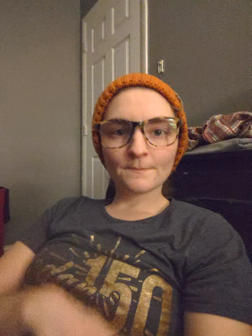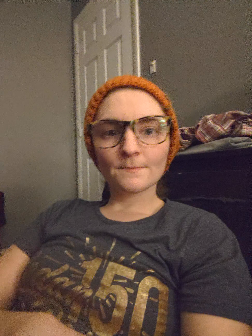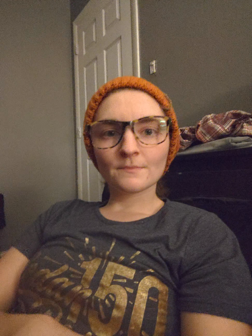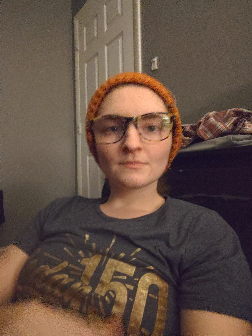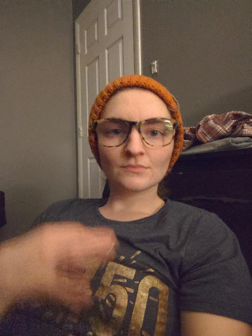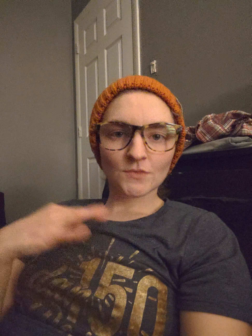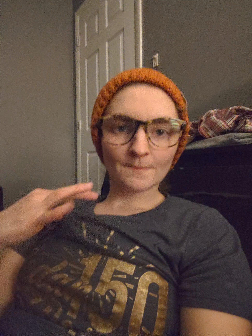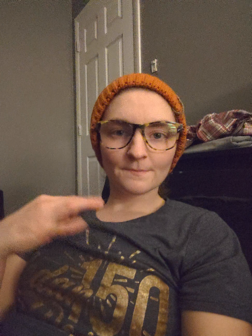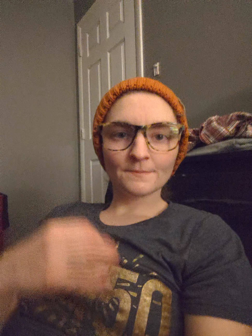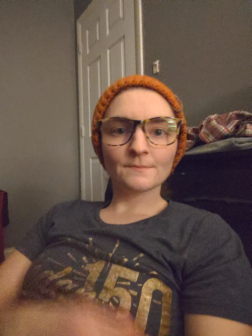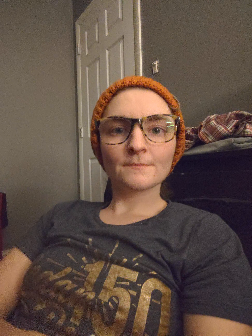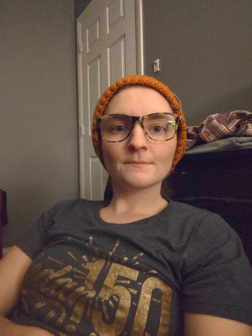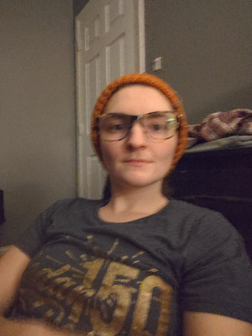shirt